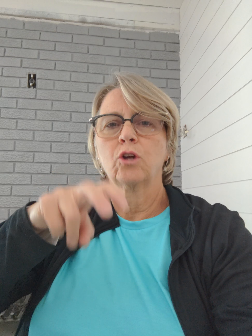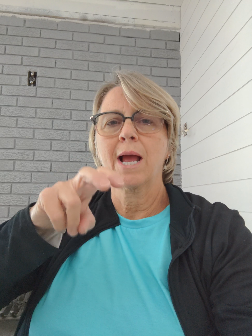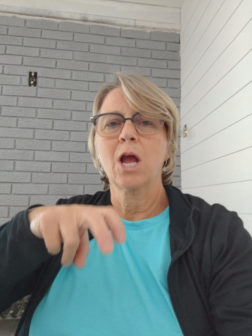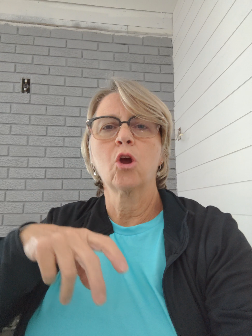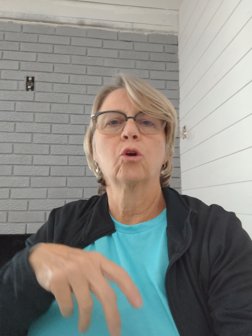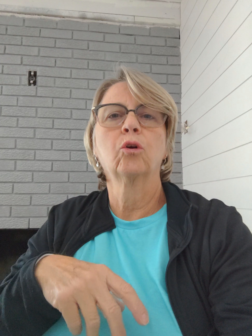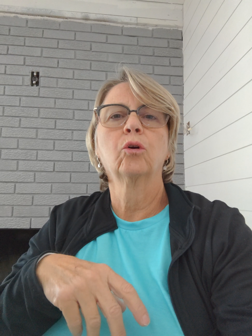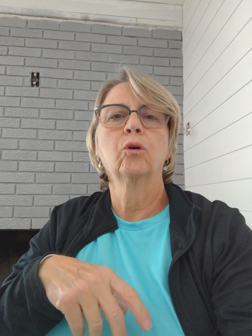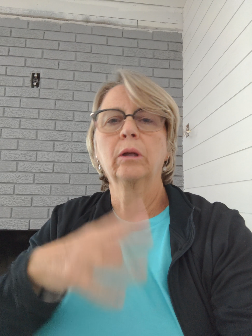chair